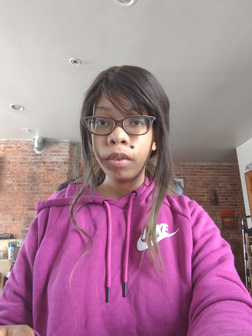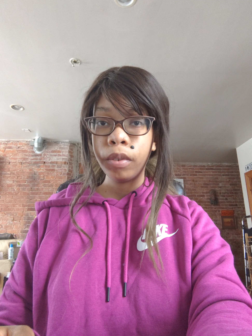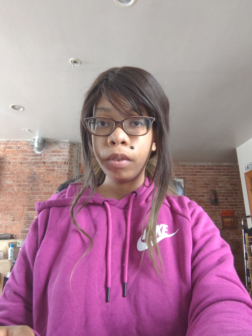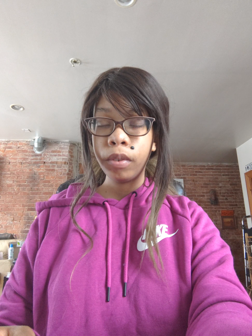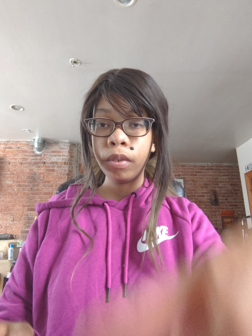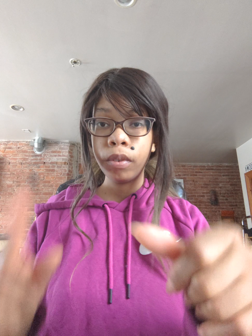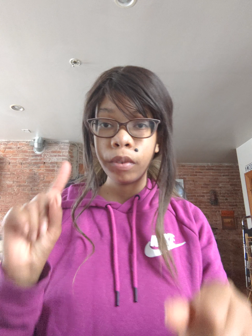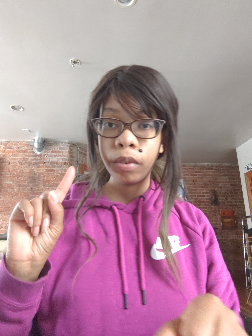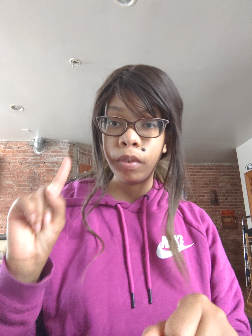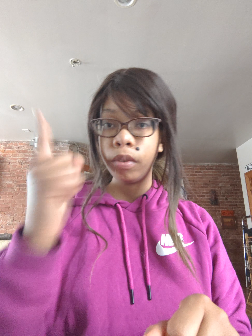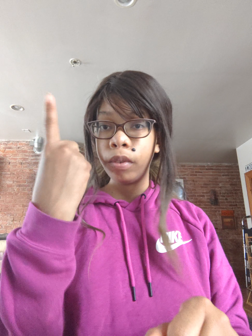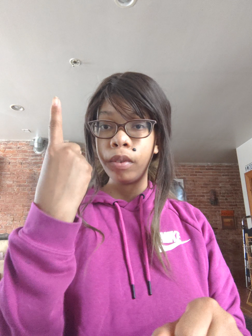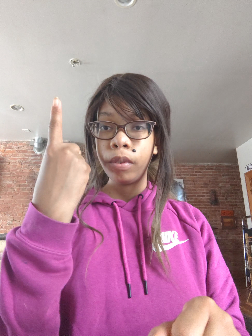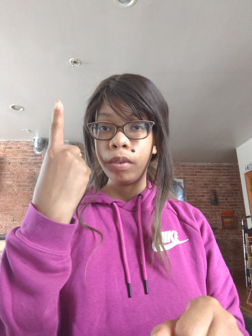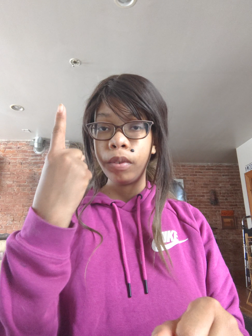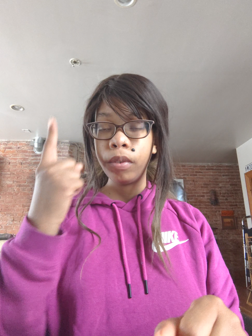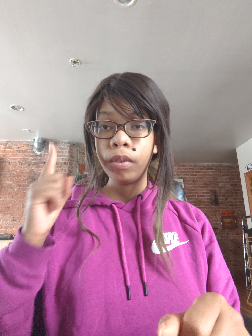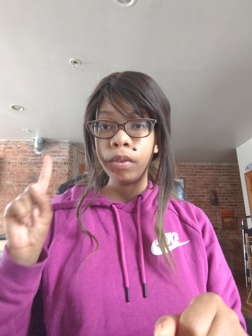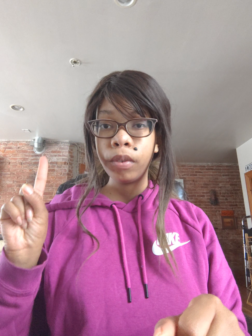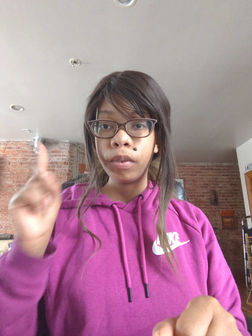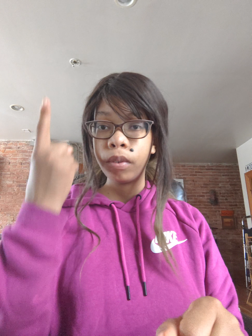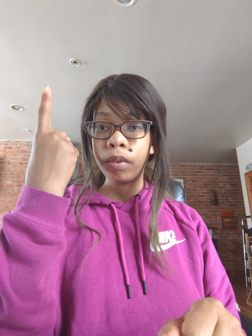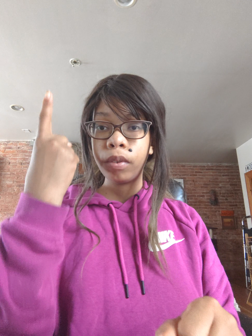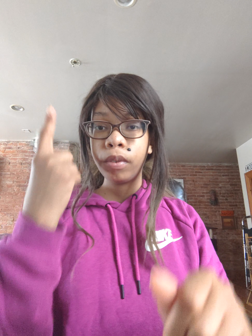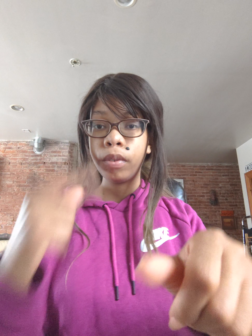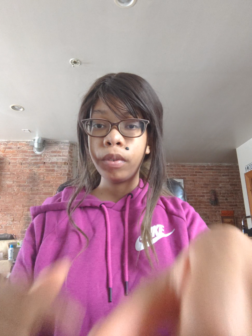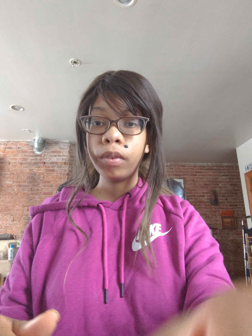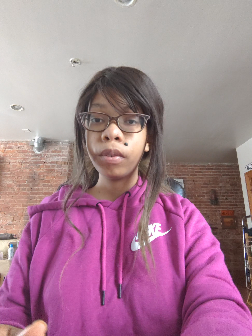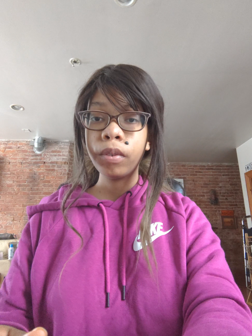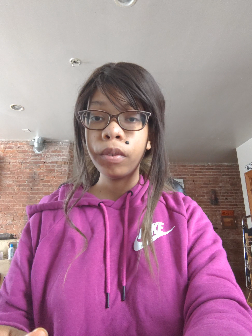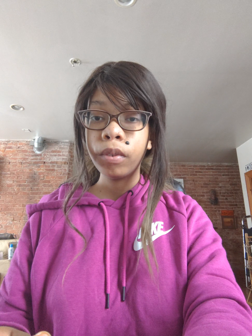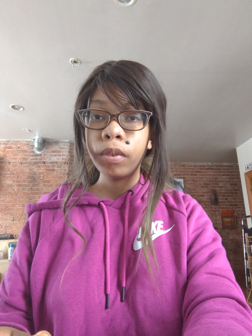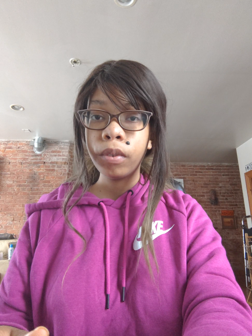first